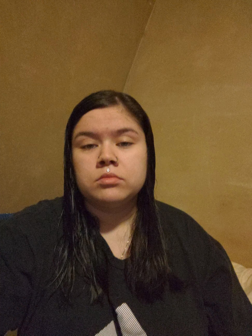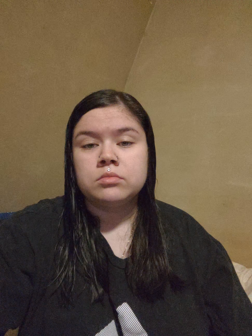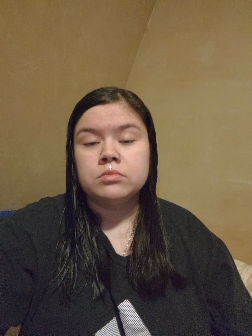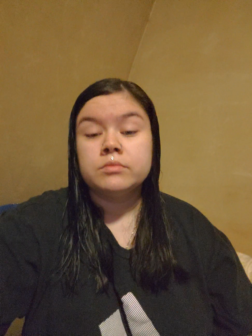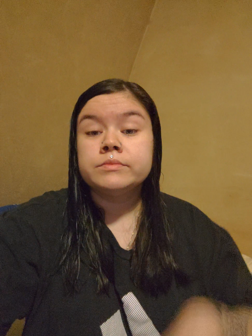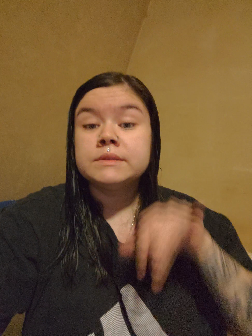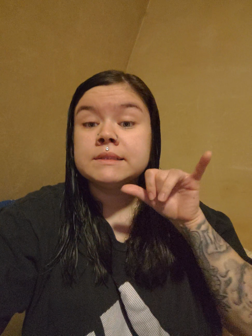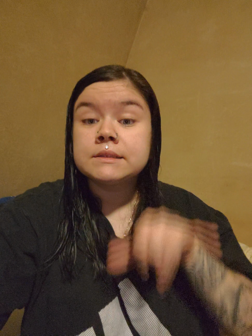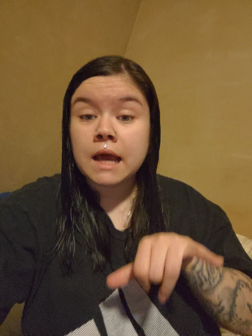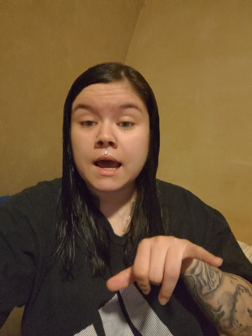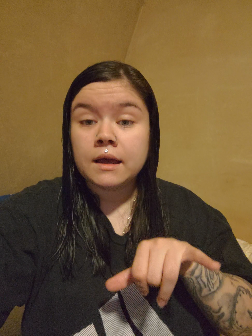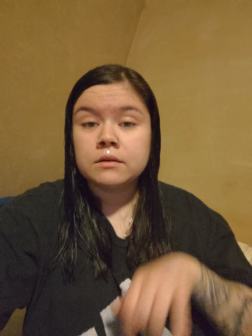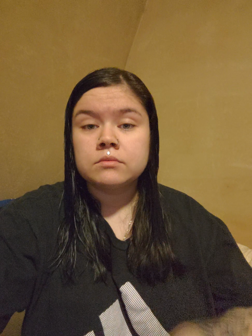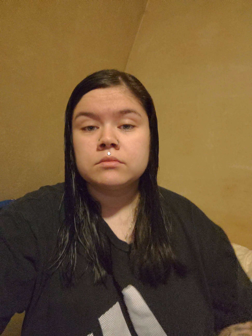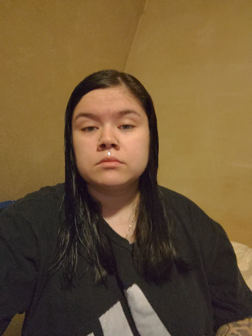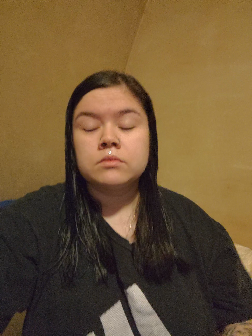stay